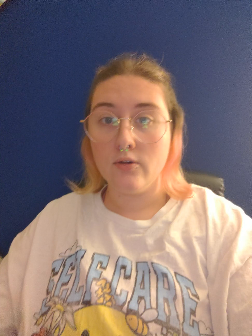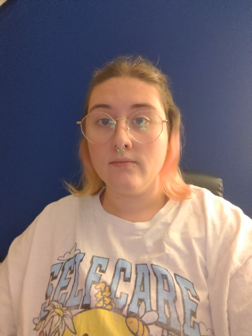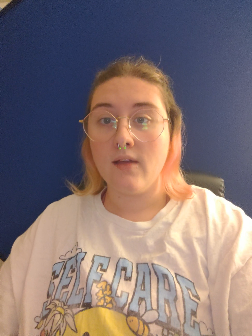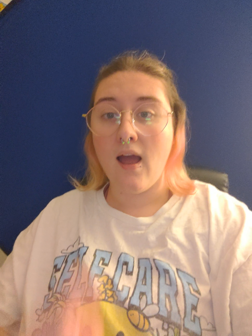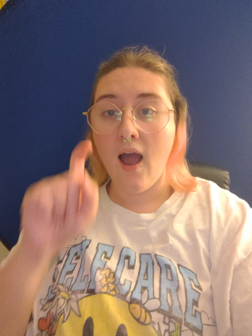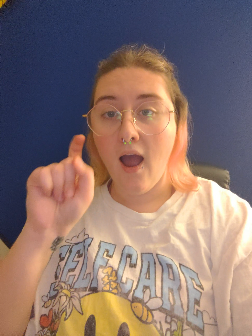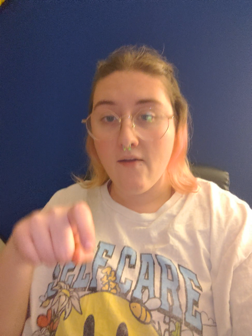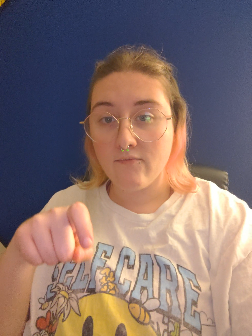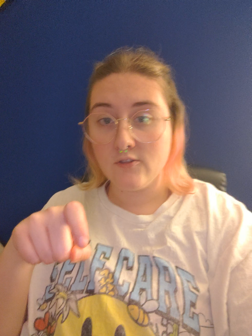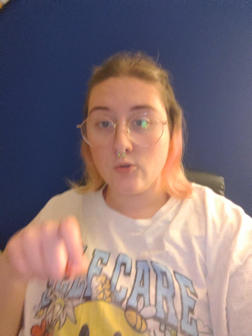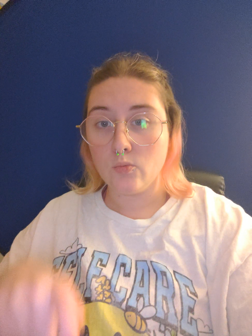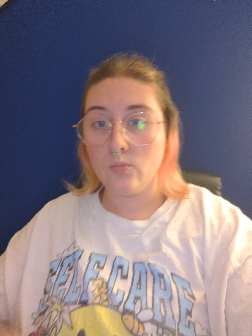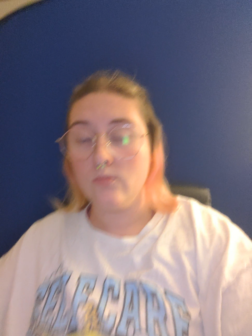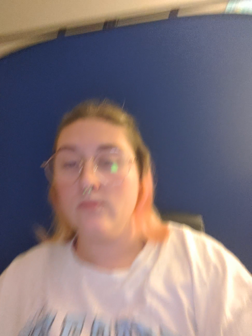have to